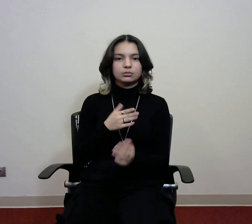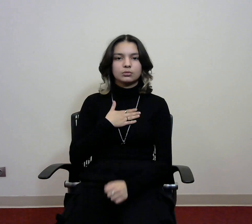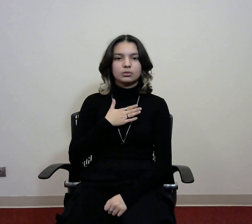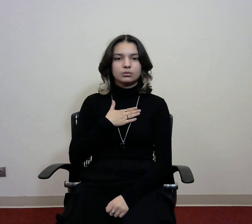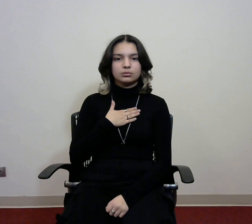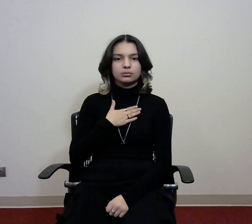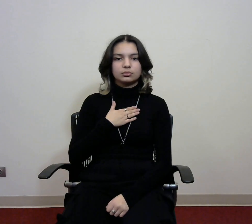mən